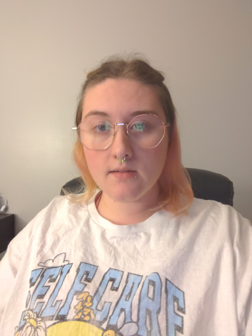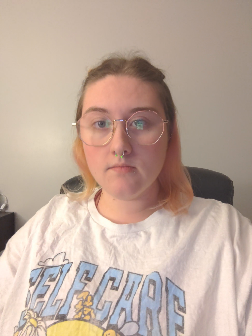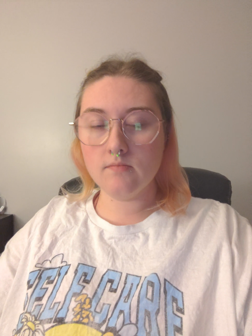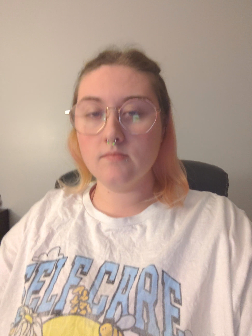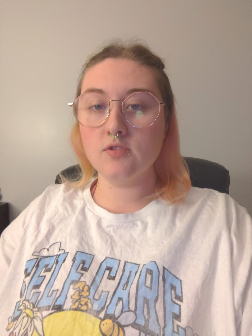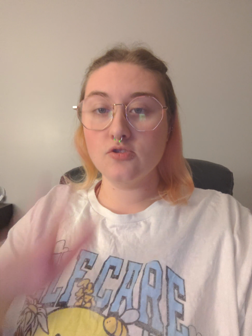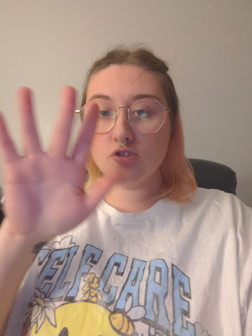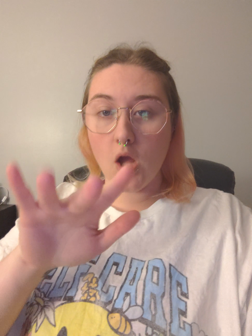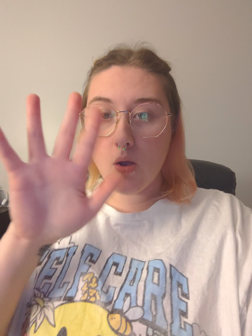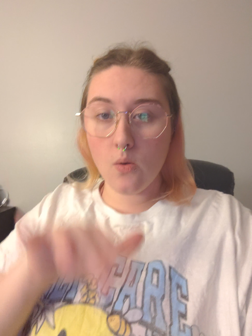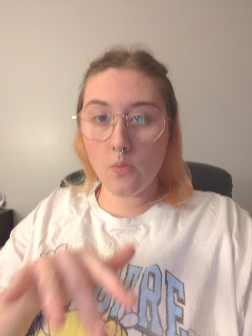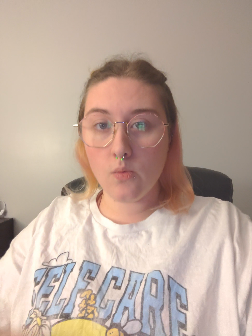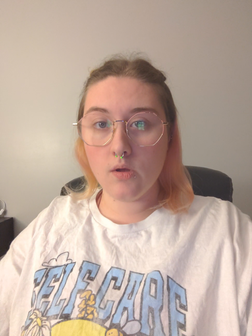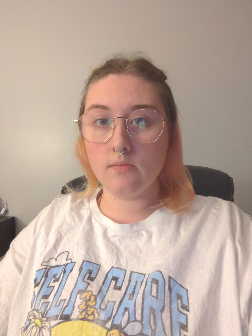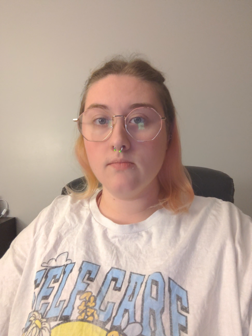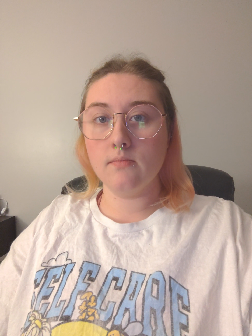snow